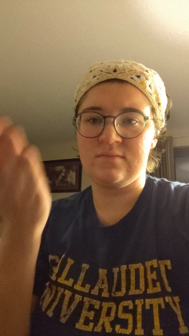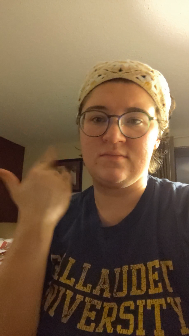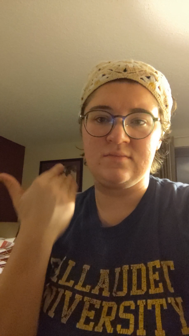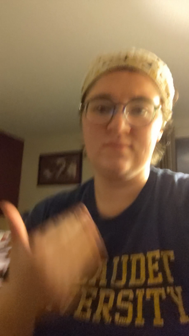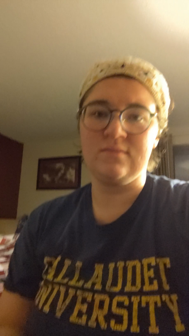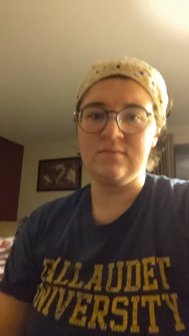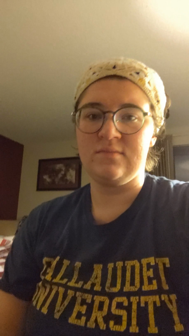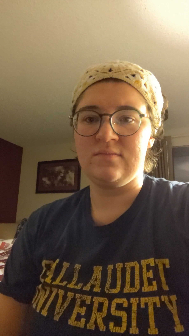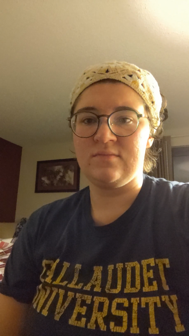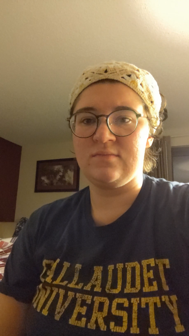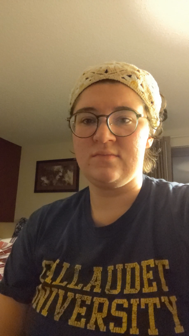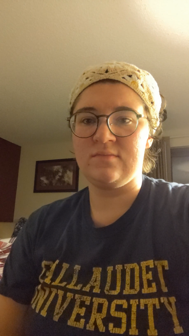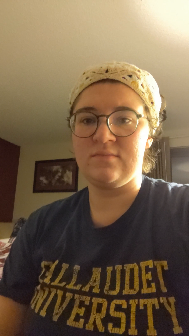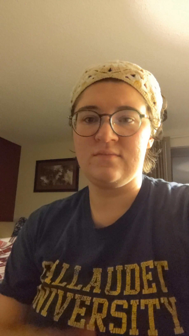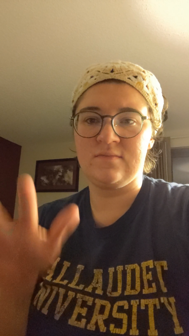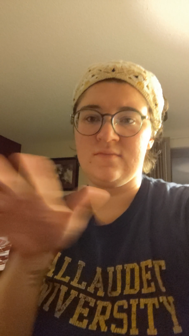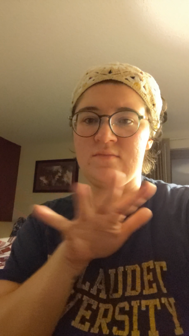full